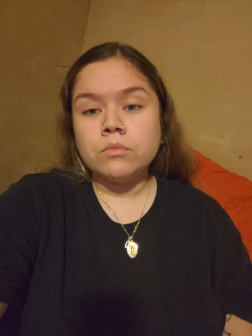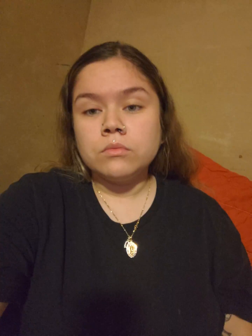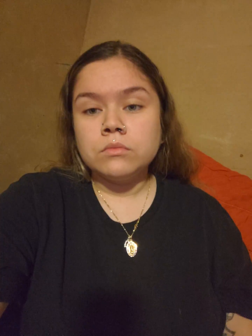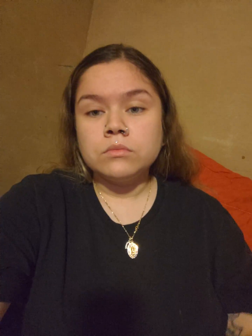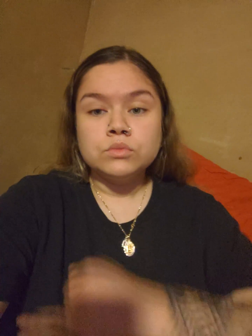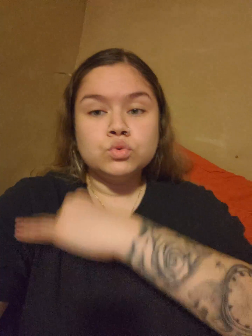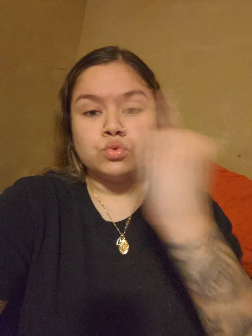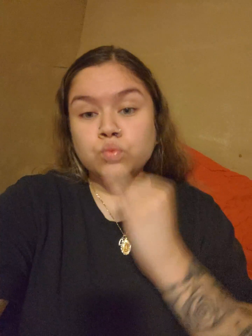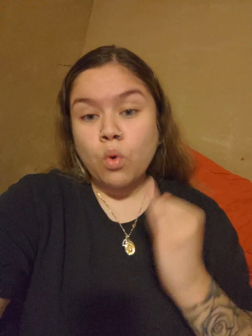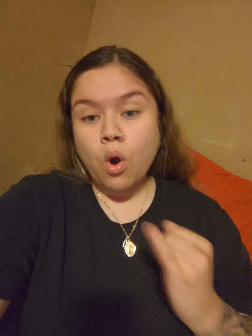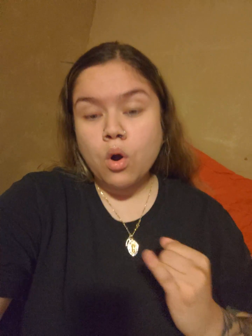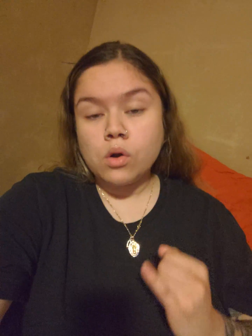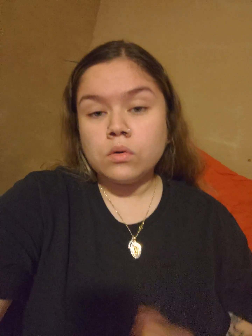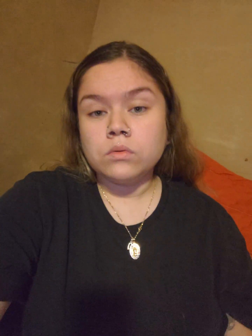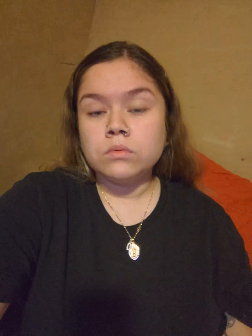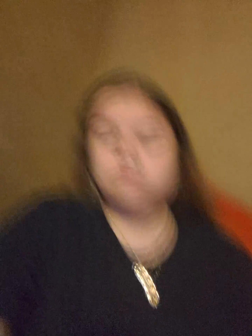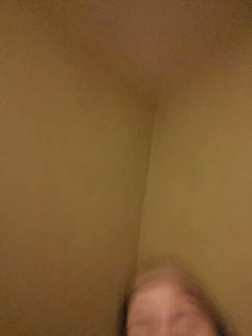draw